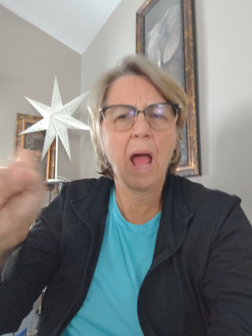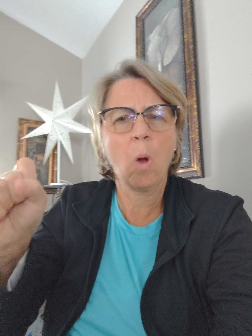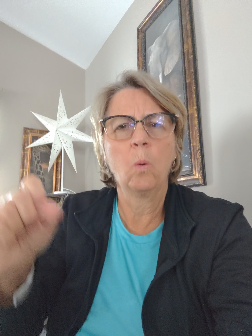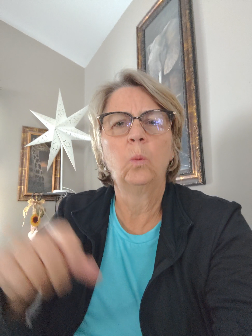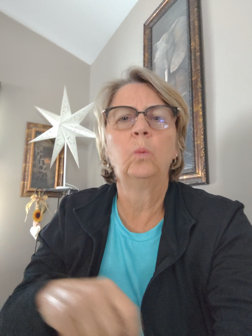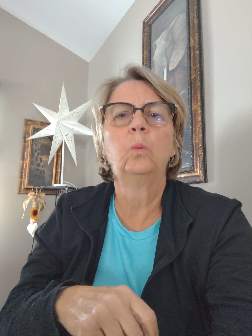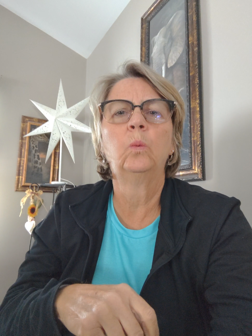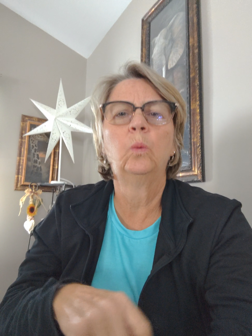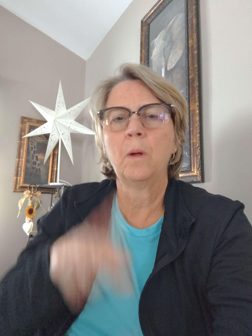loud